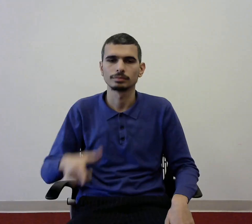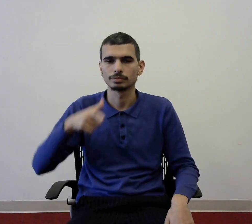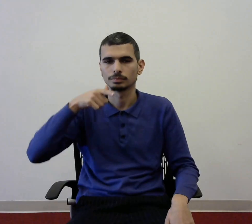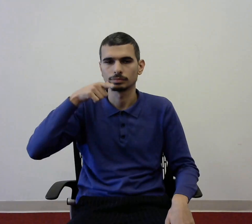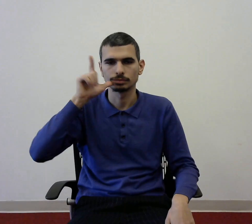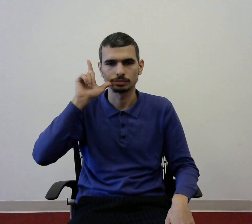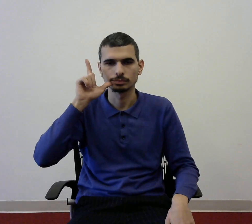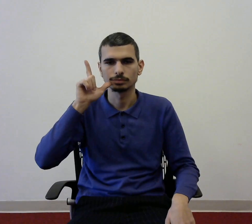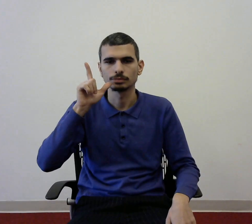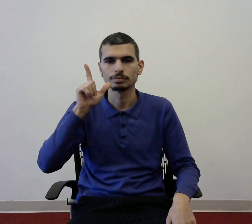srağagün